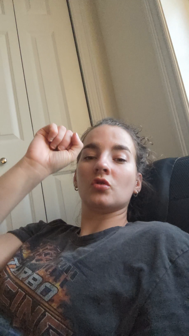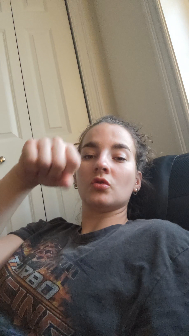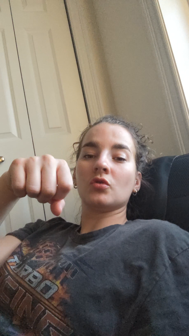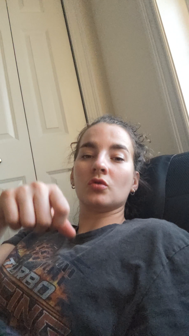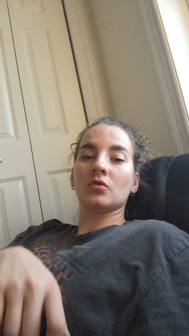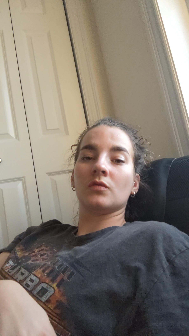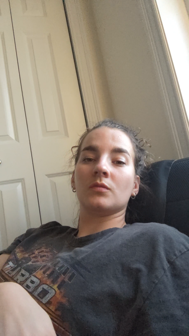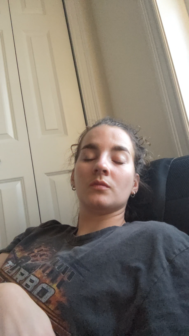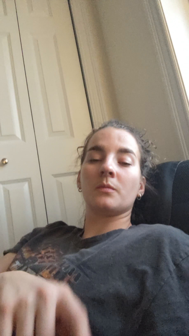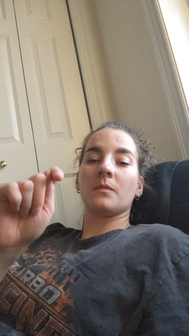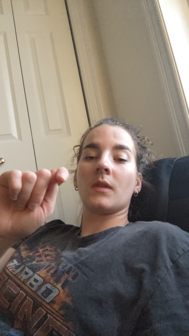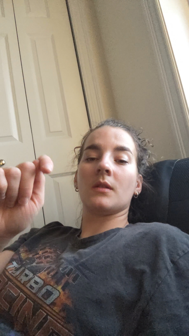bathroom